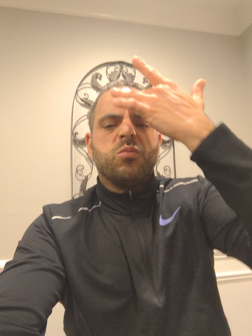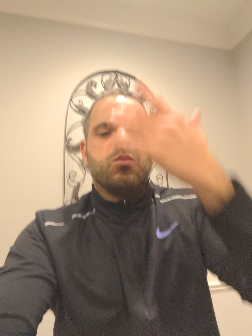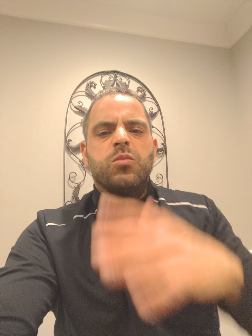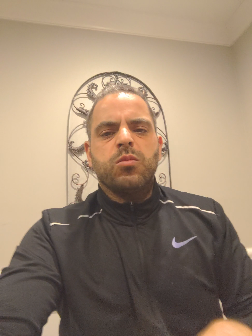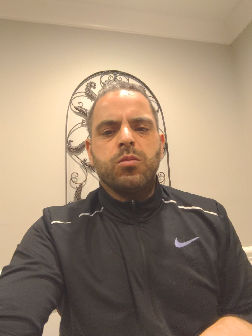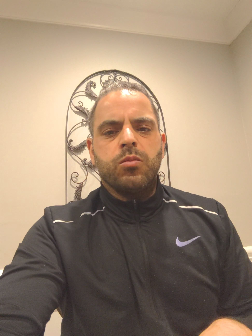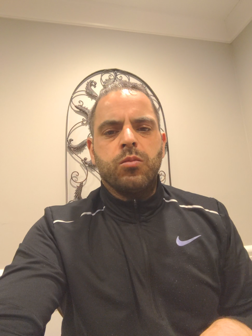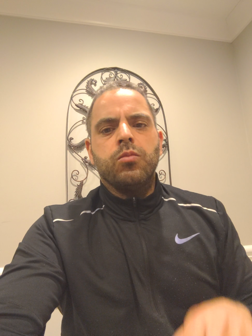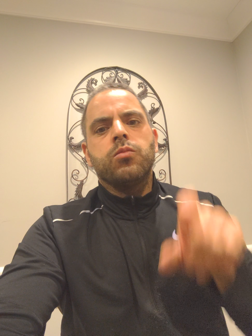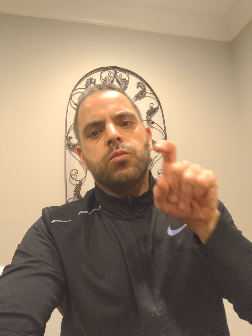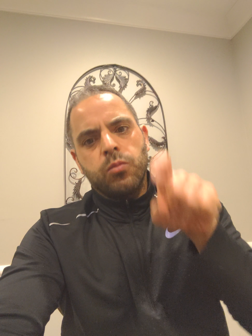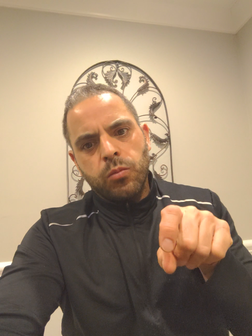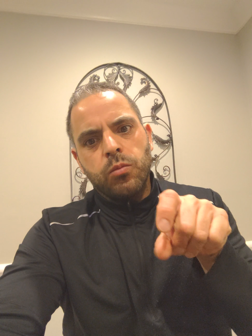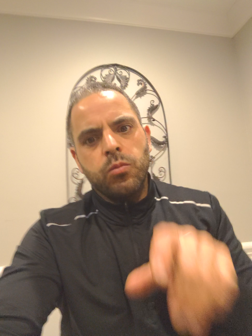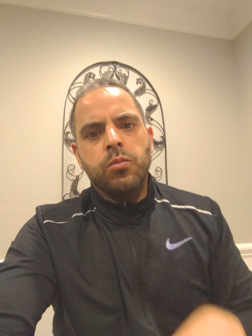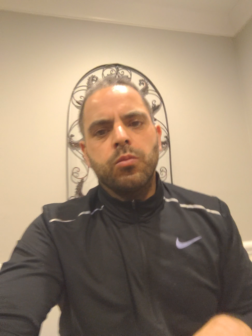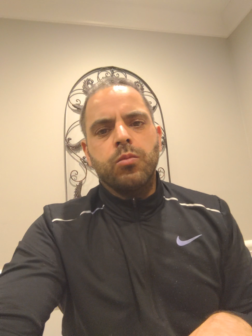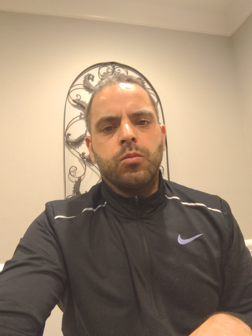have to